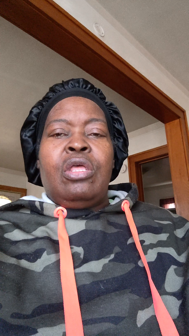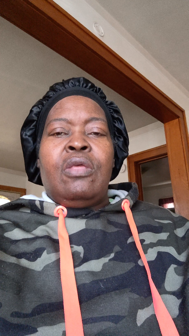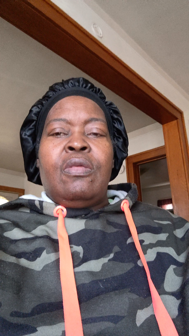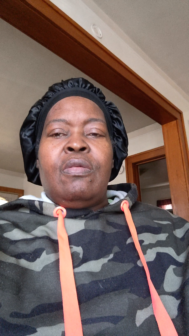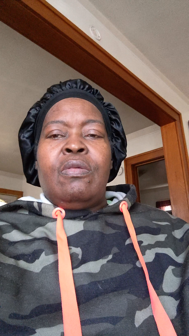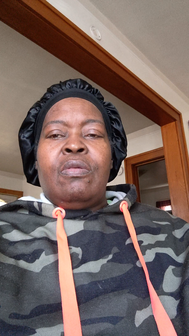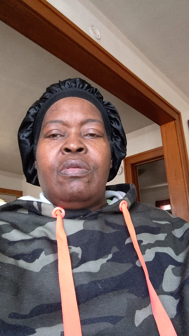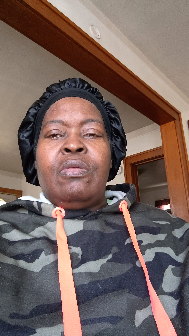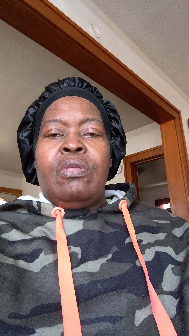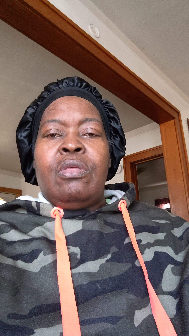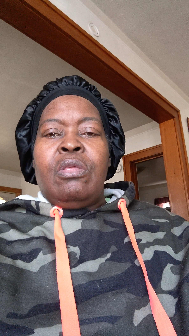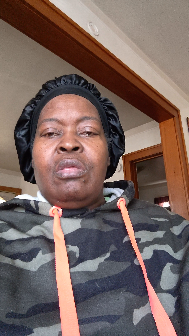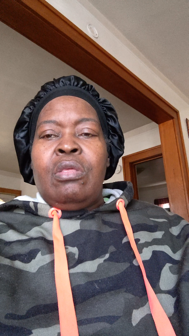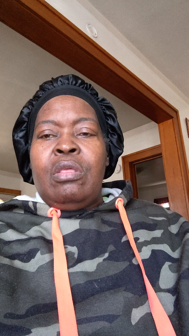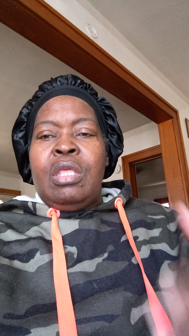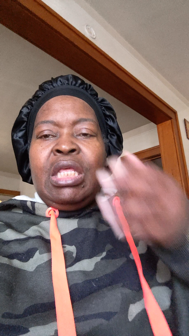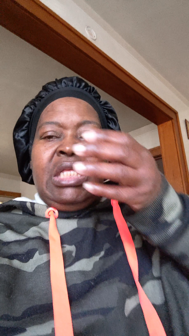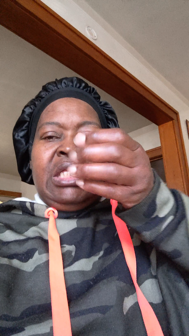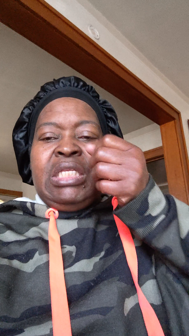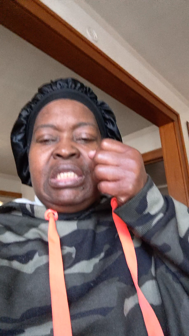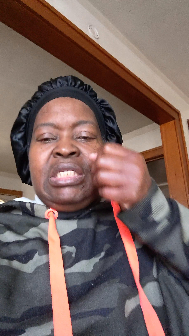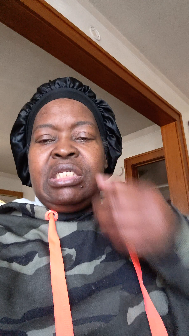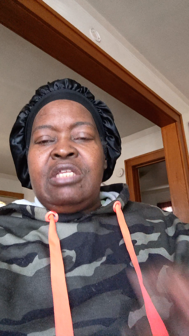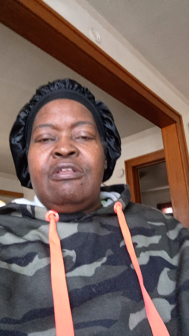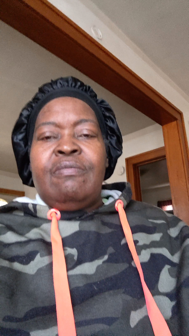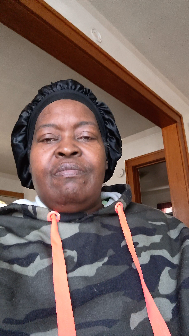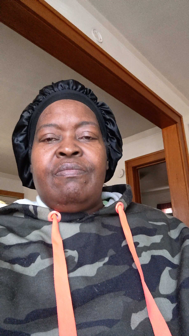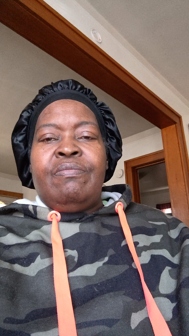get